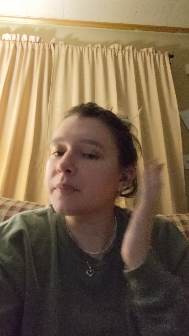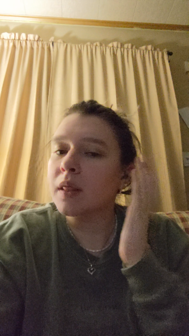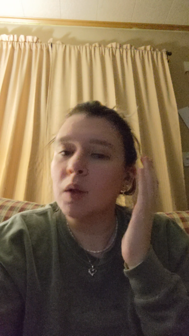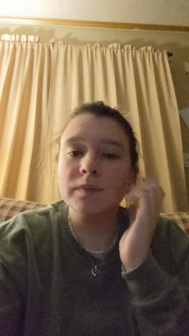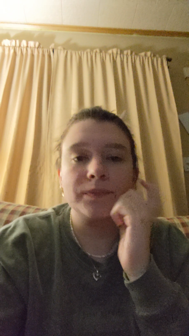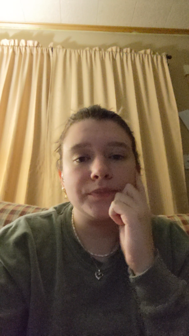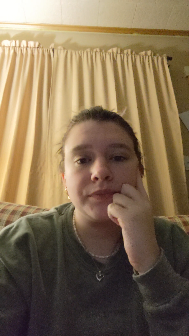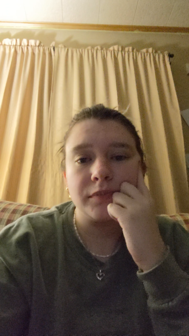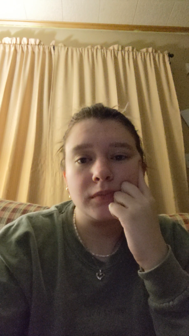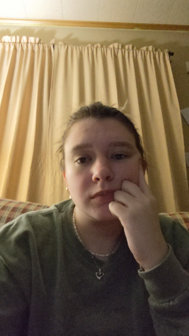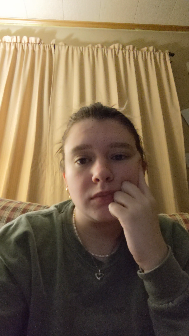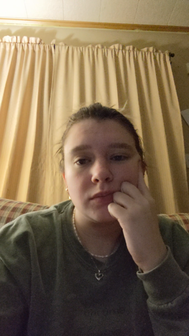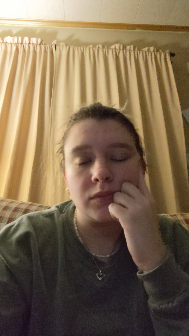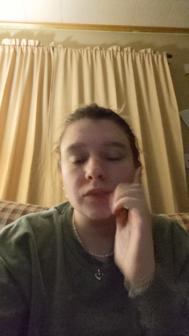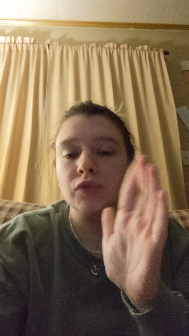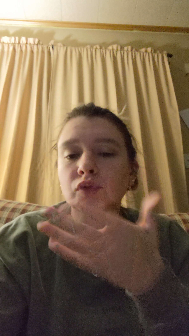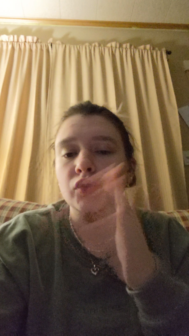share